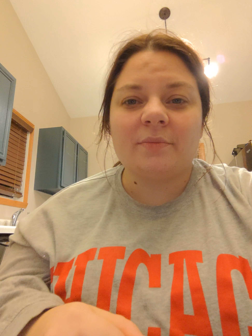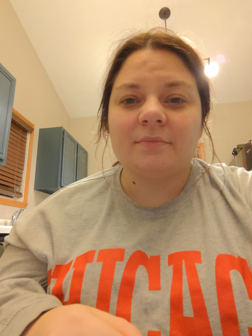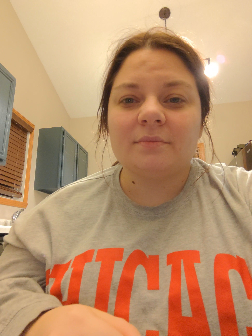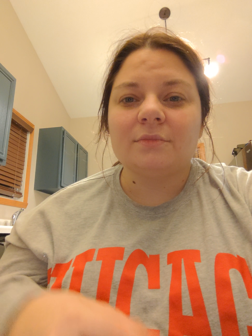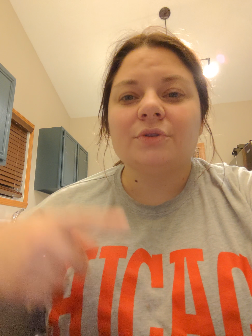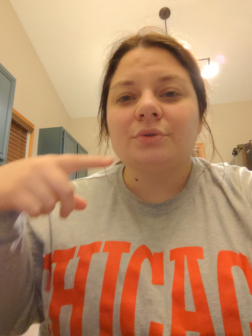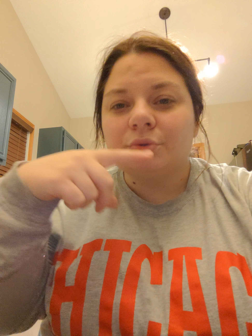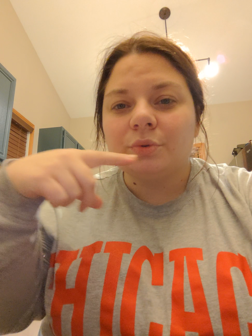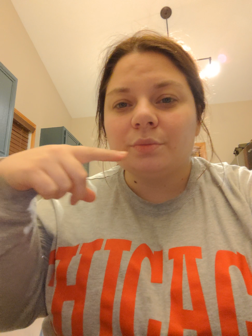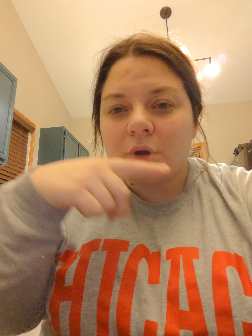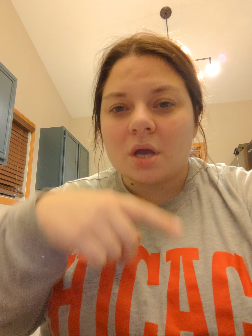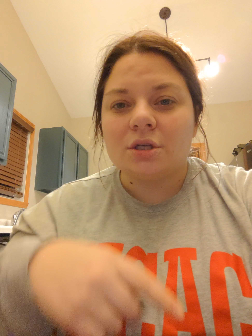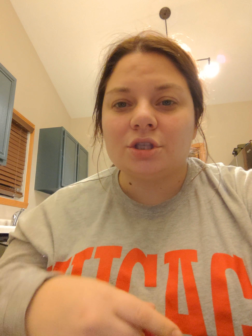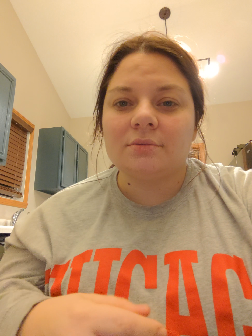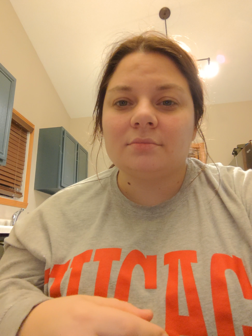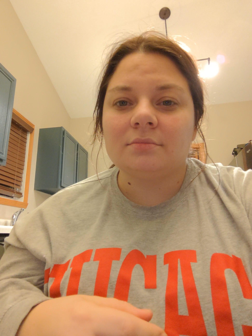toothbrush